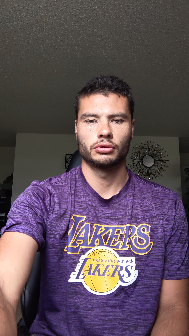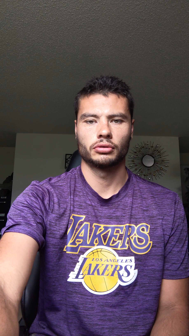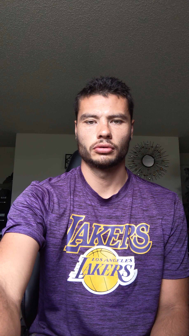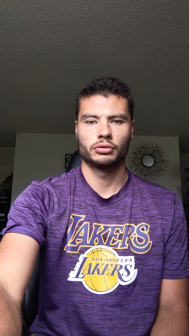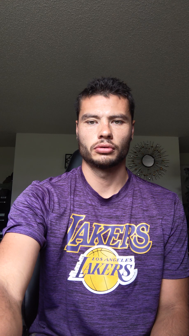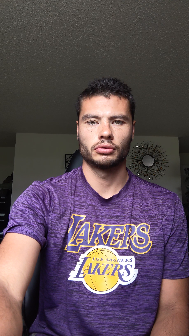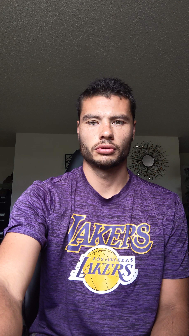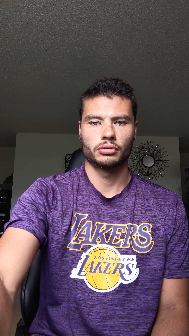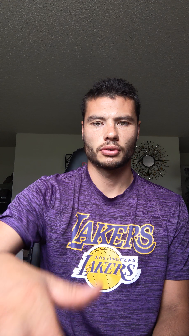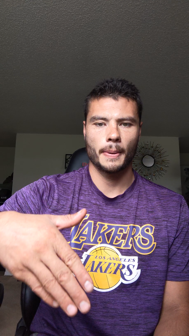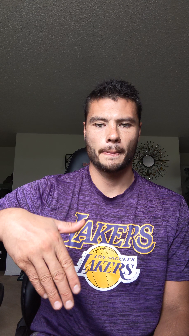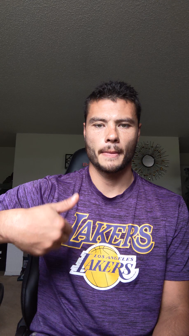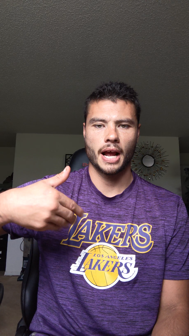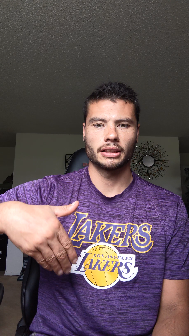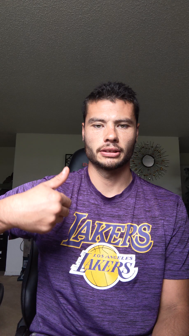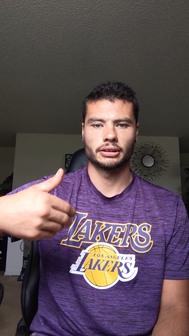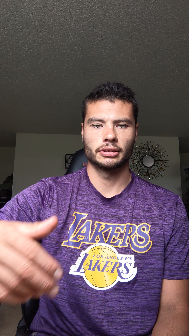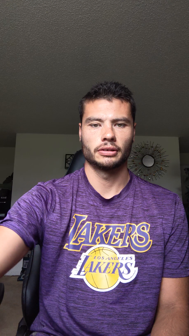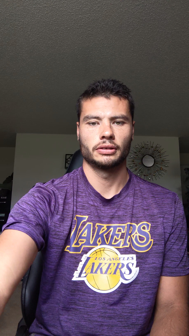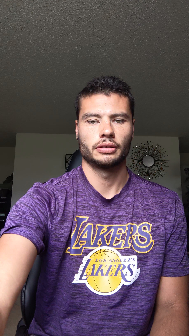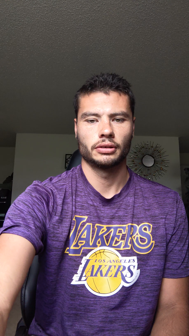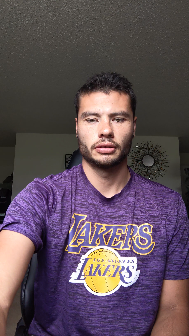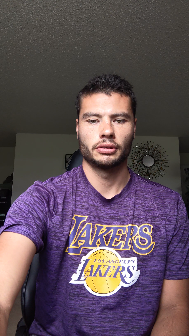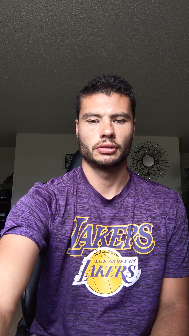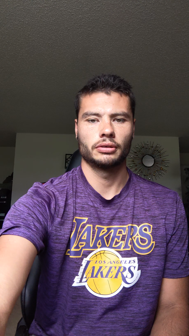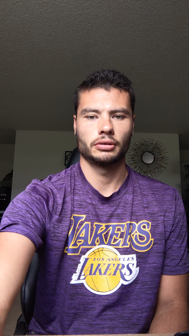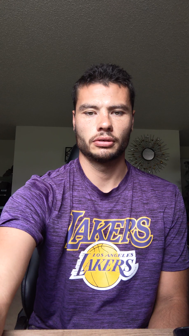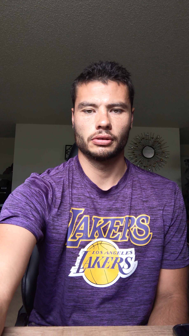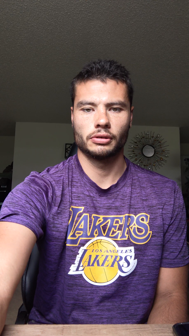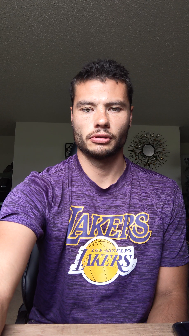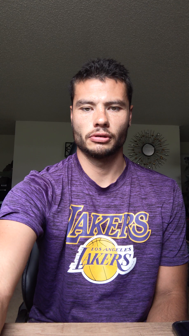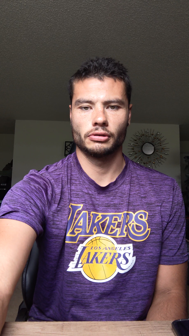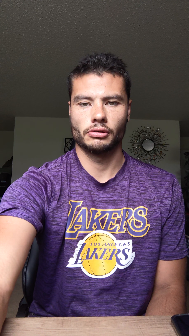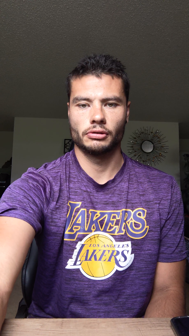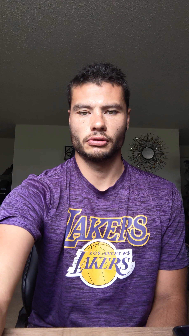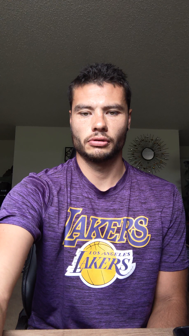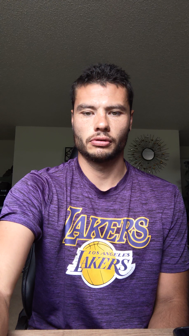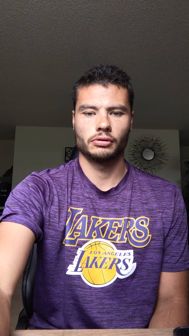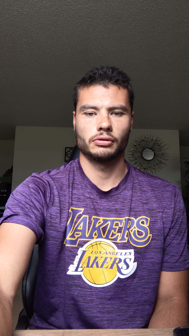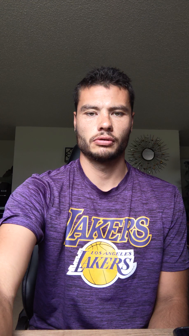pants